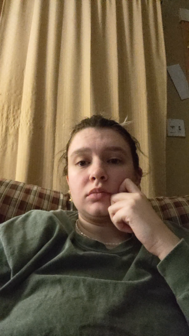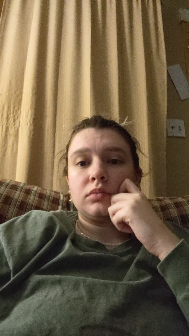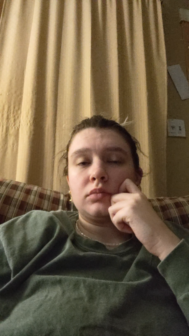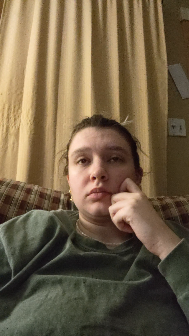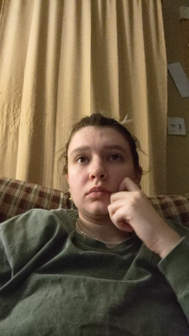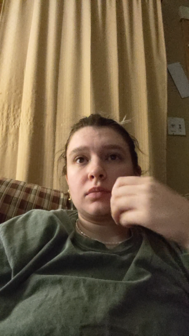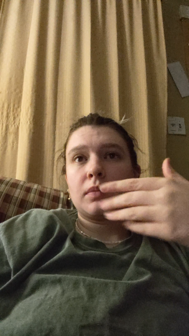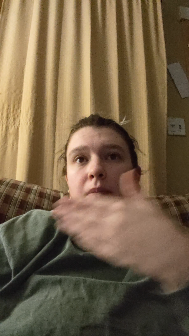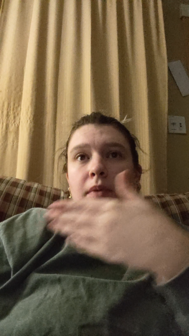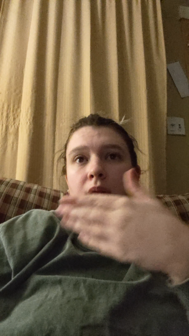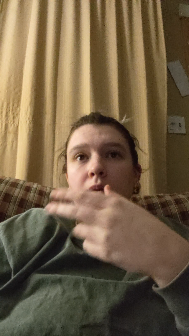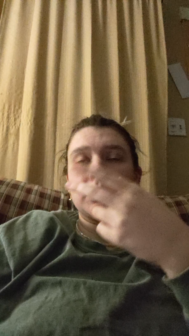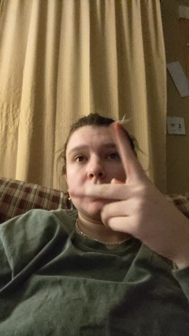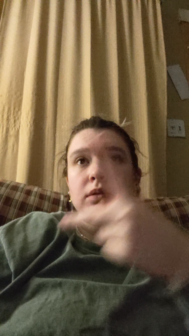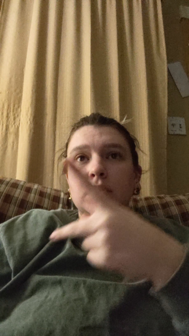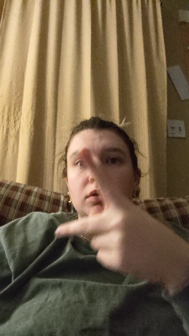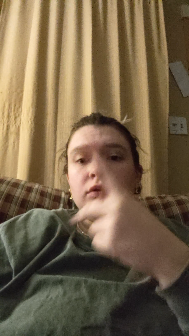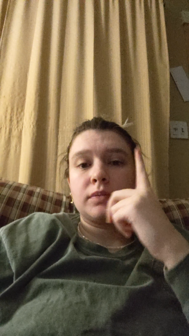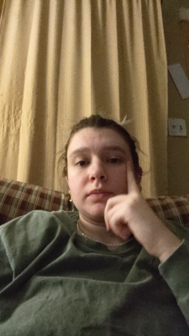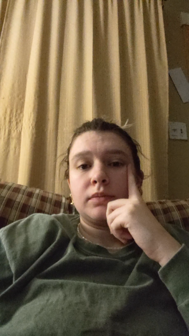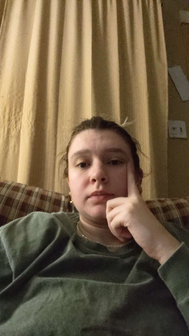babysitter